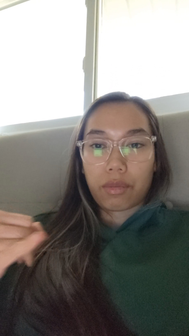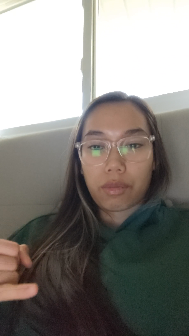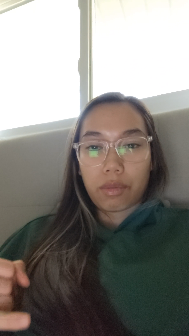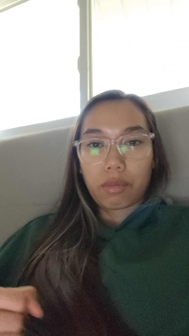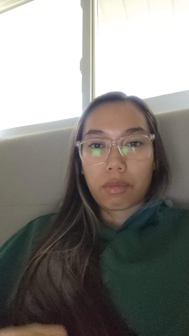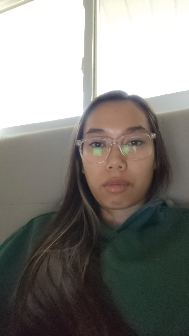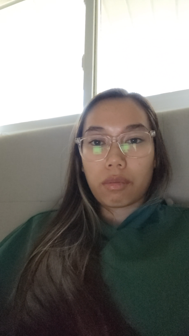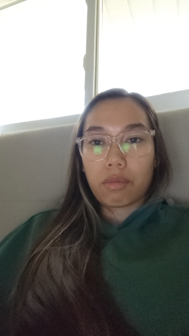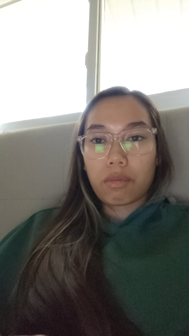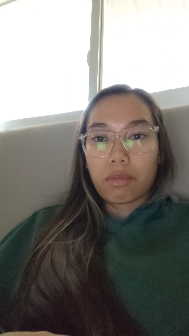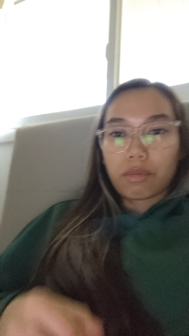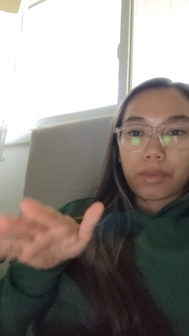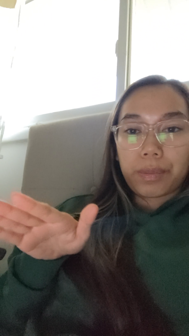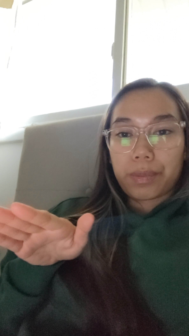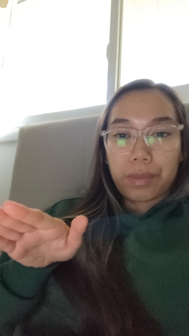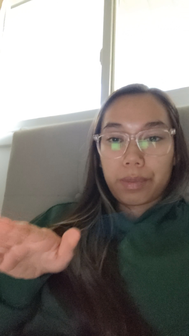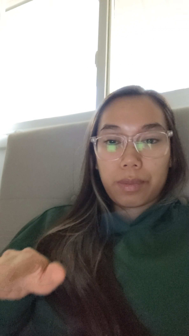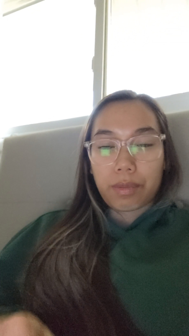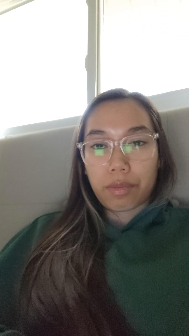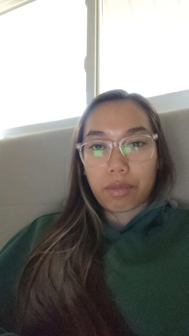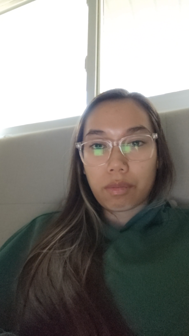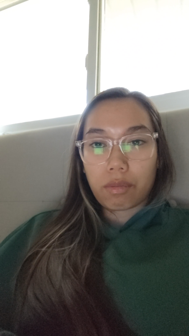penguin